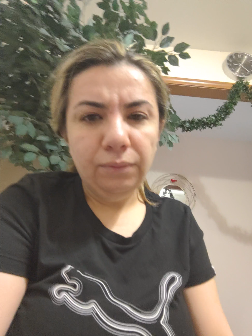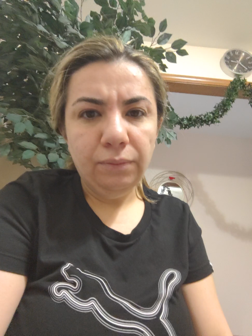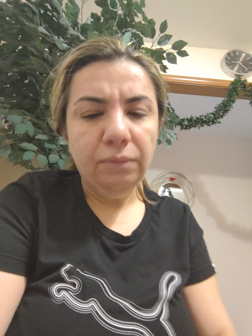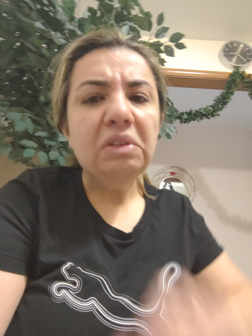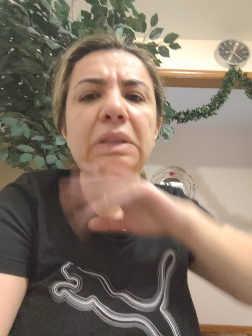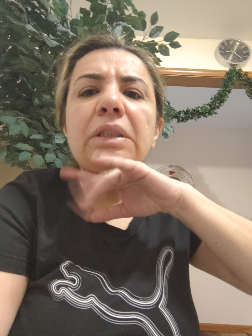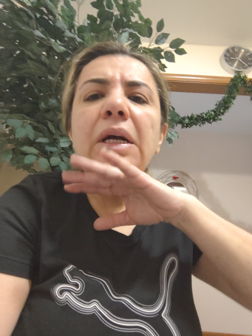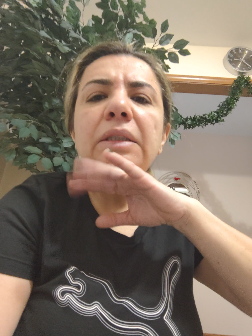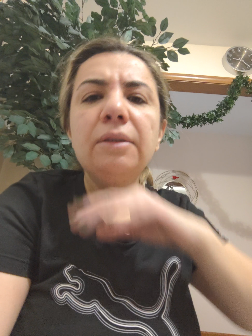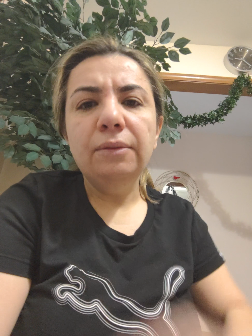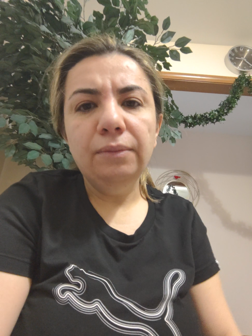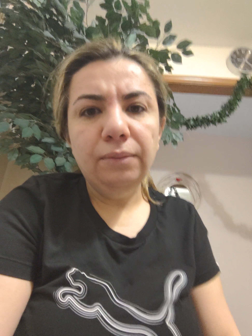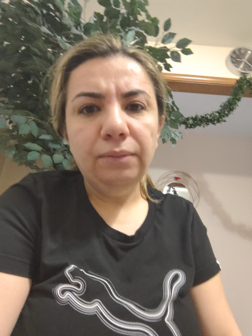dirty